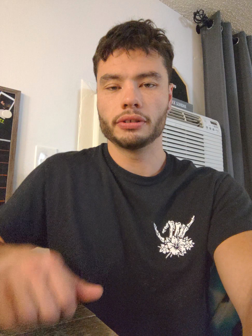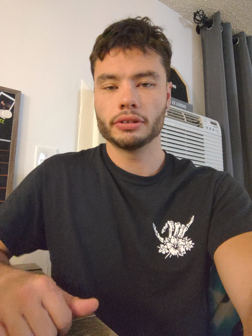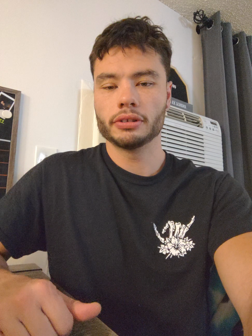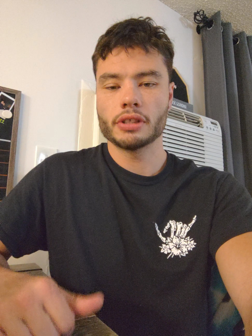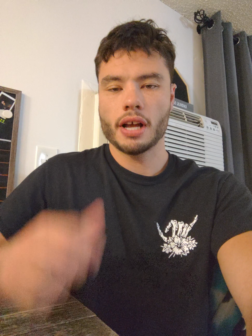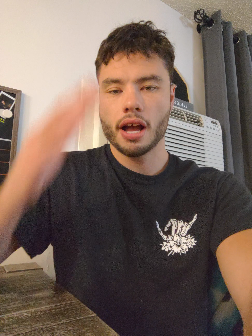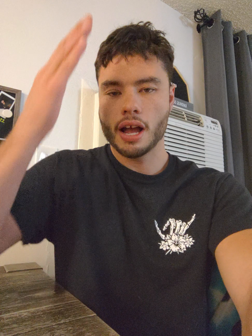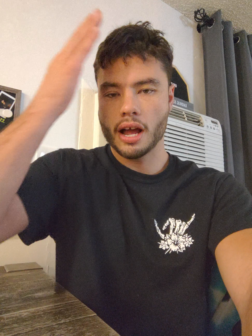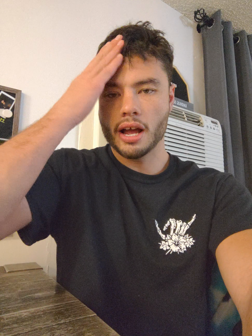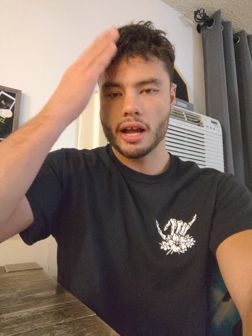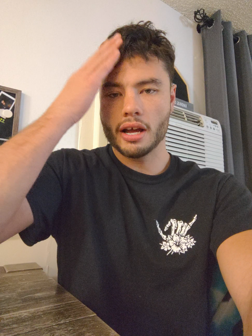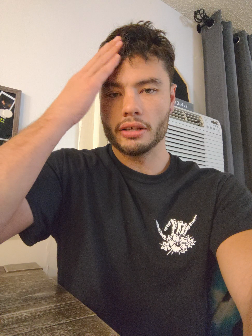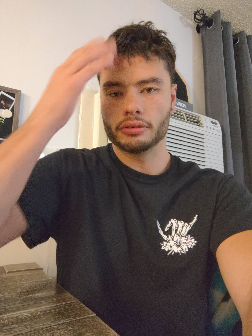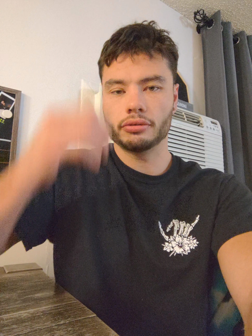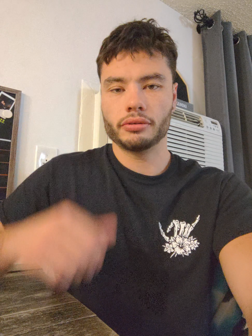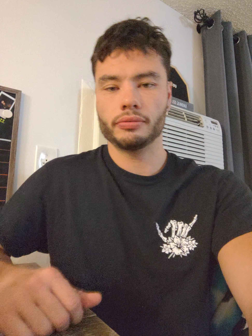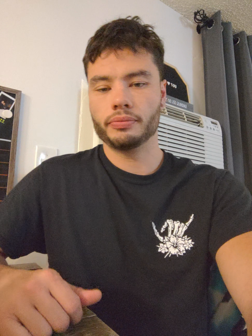hat